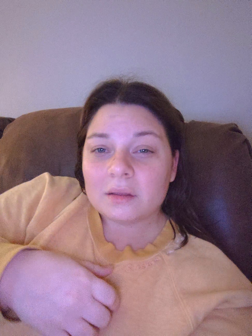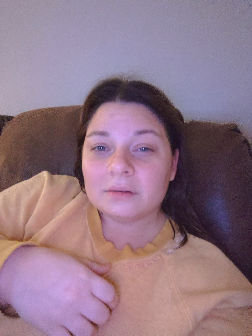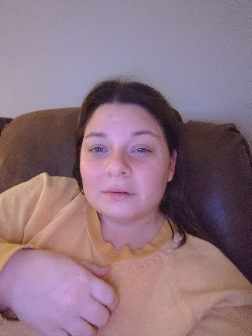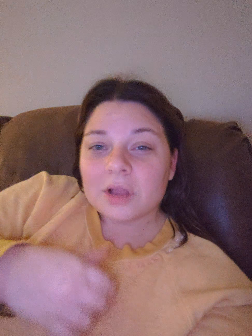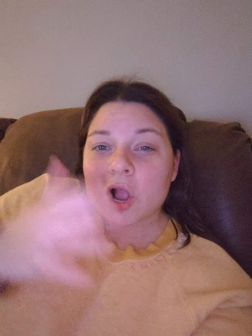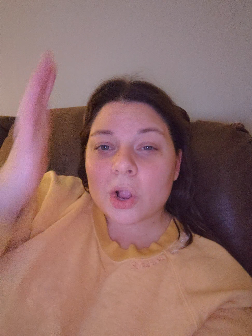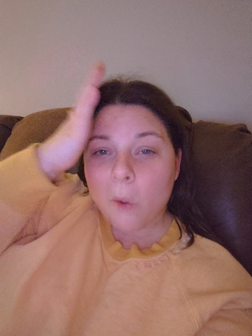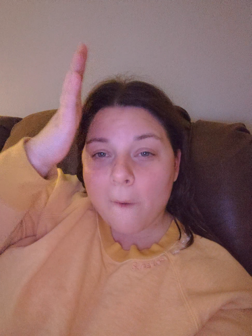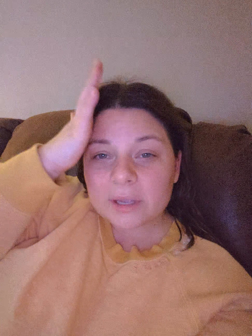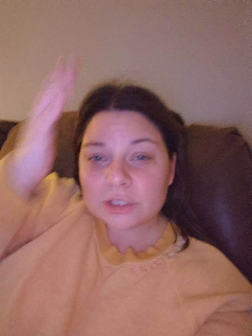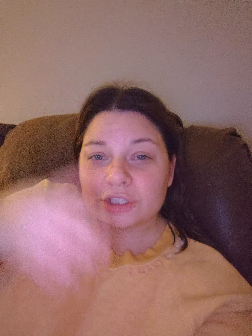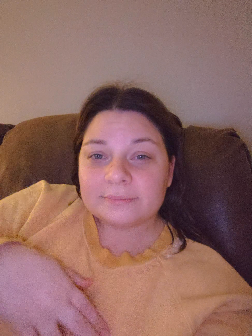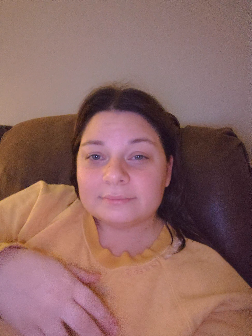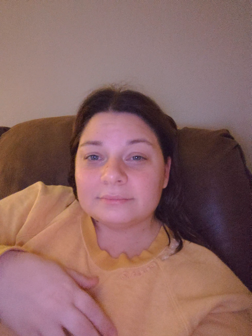garbage